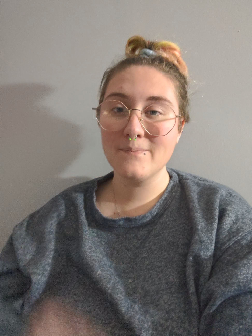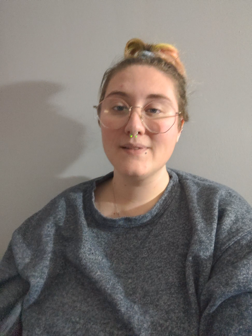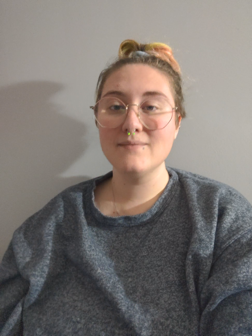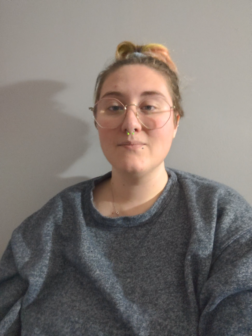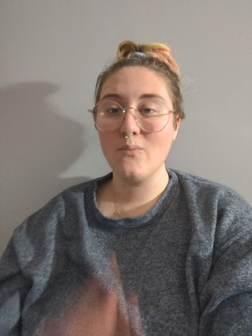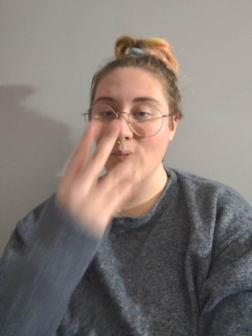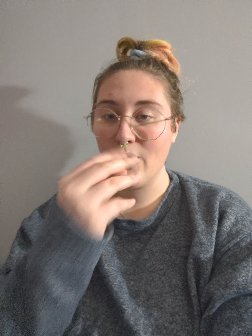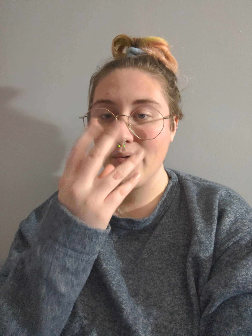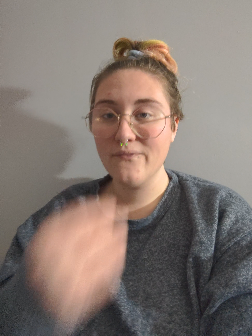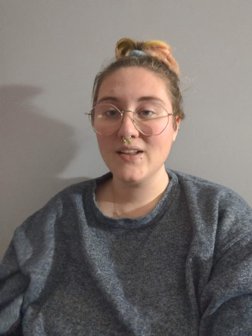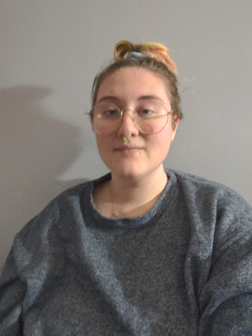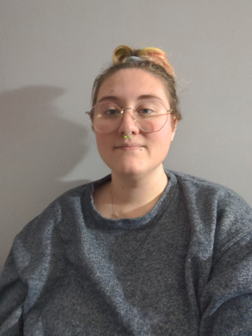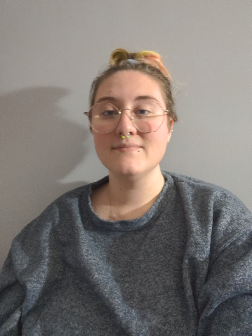wolf